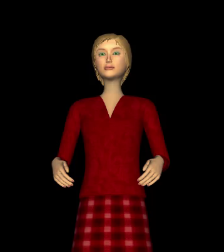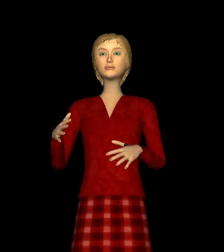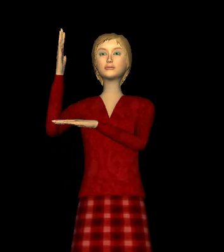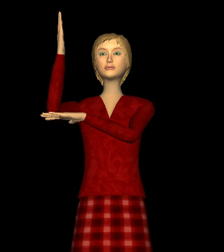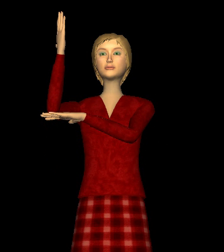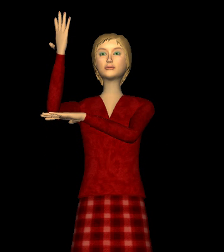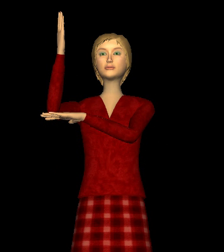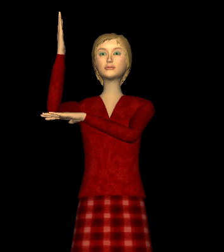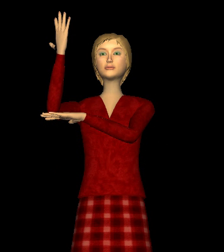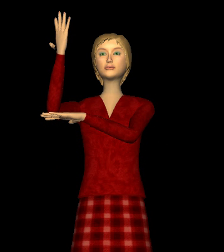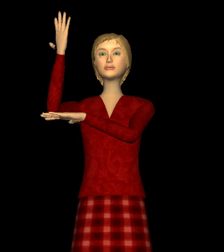شجرة